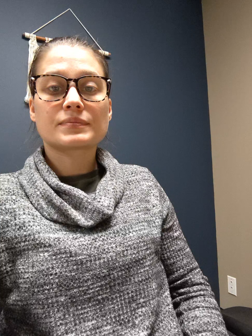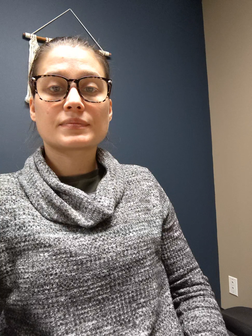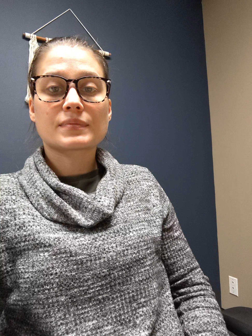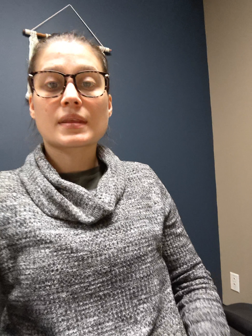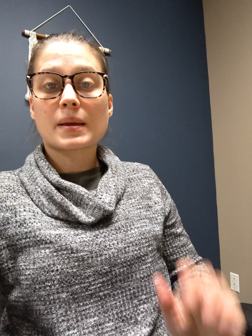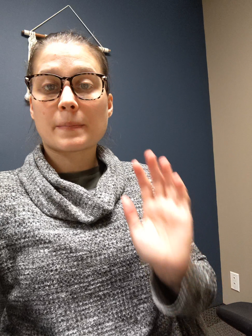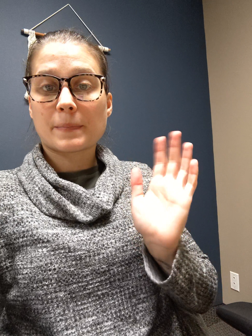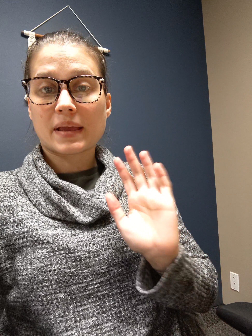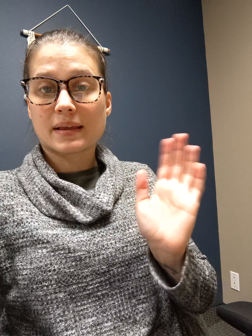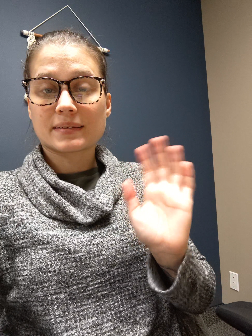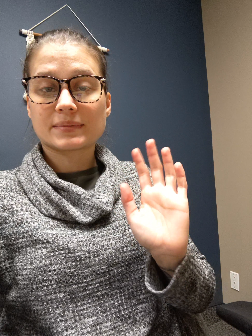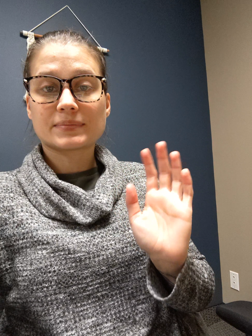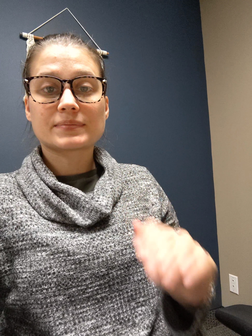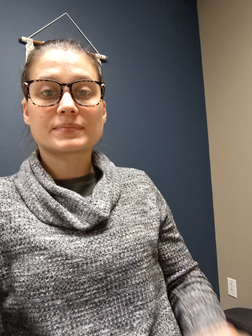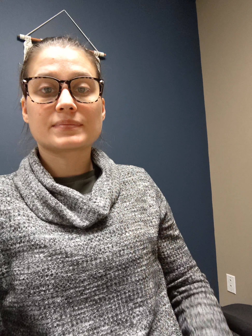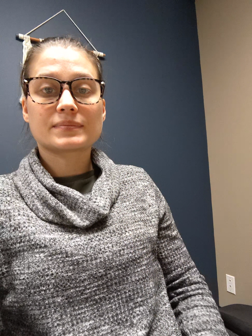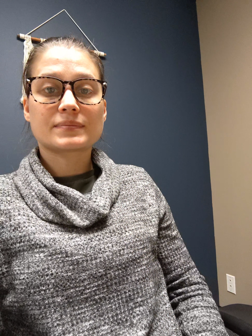bye